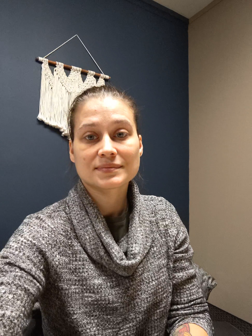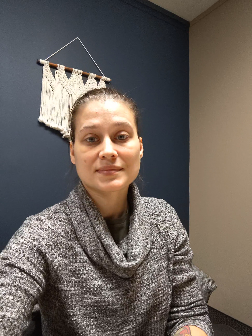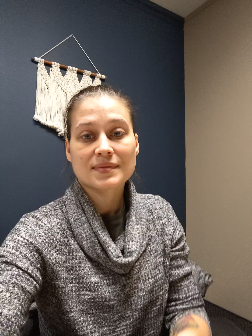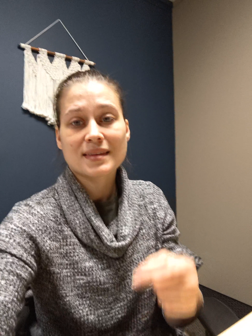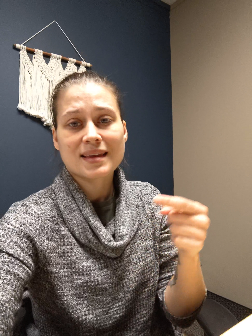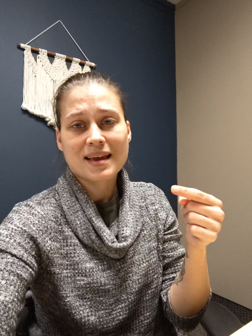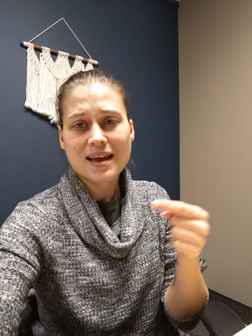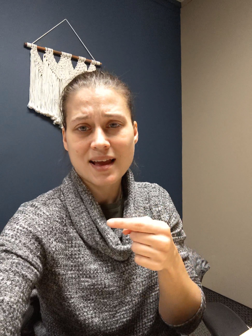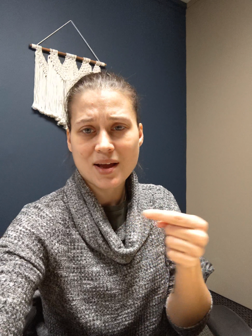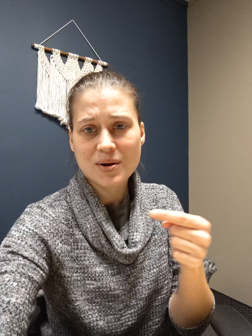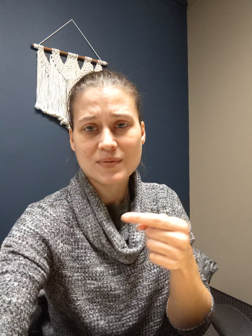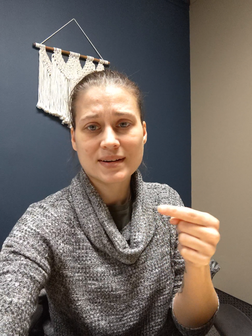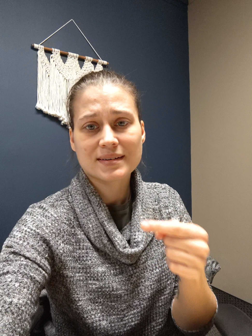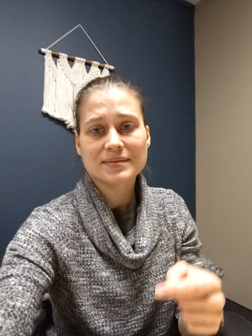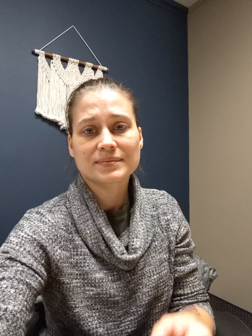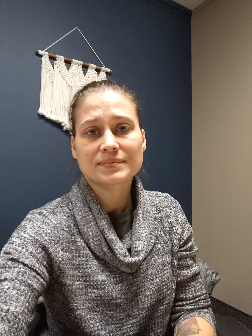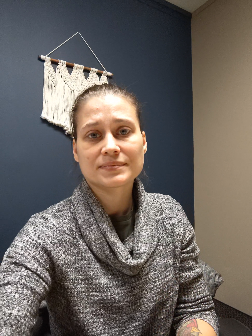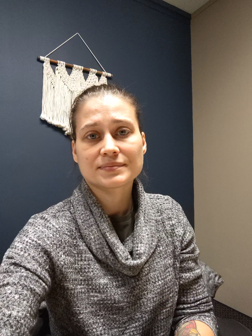owie